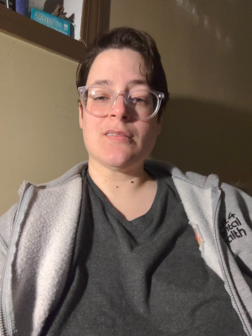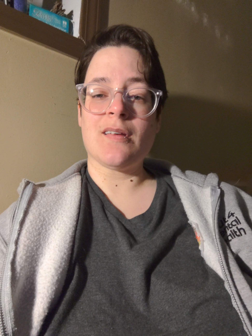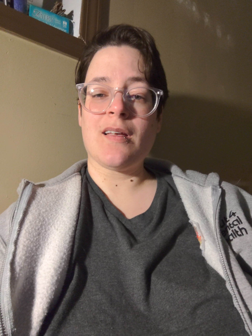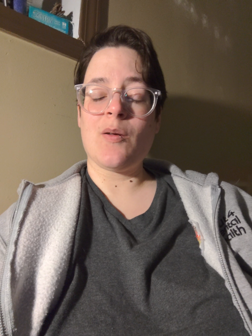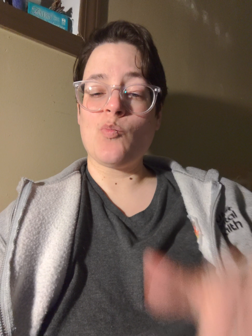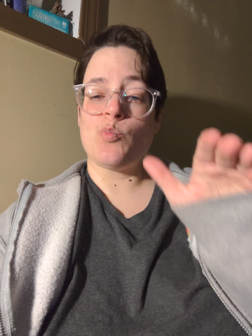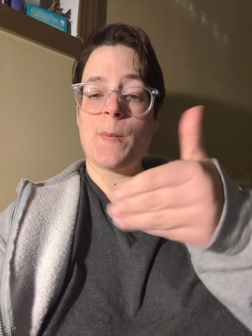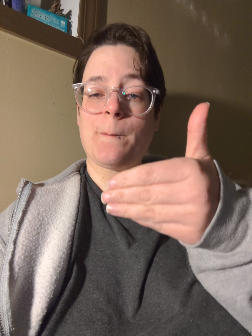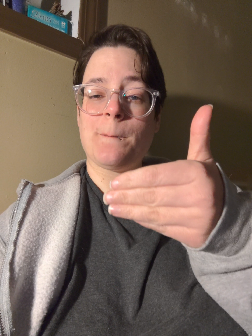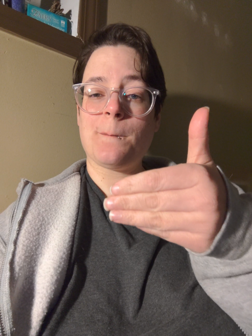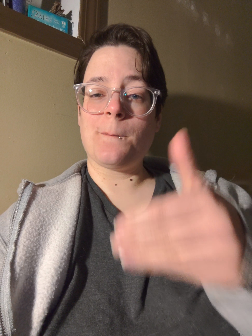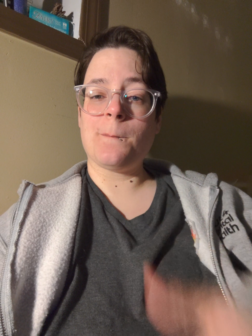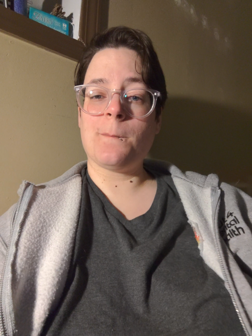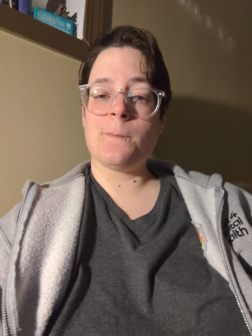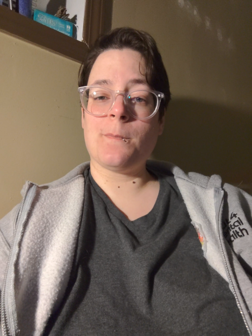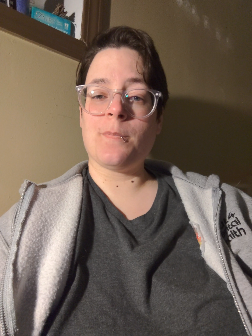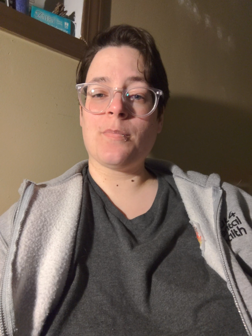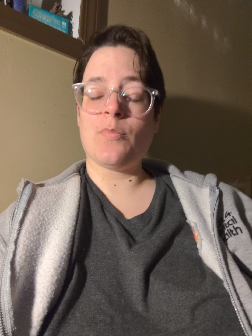room